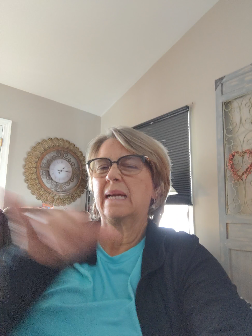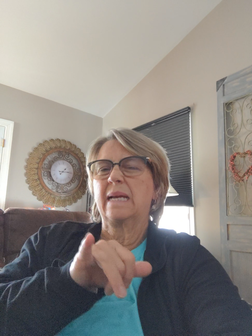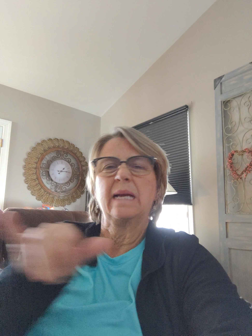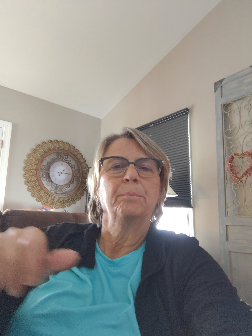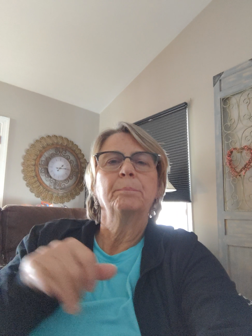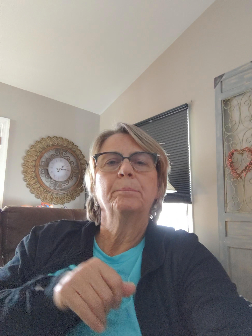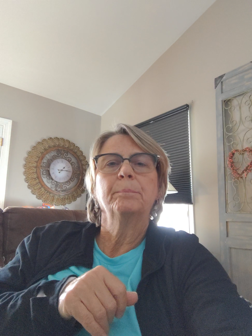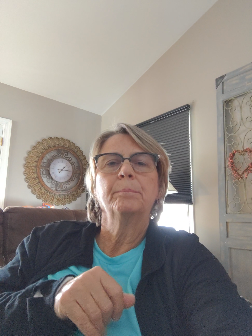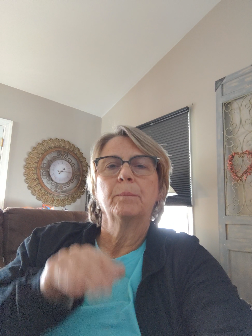same